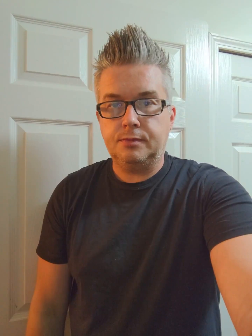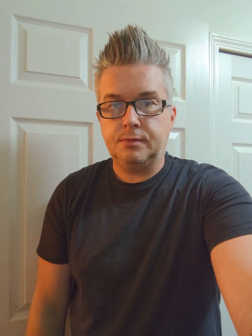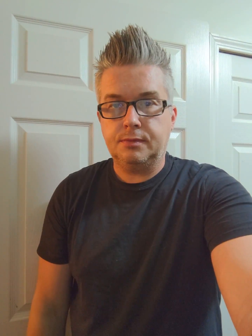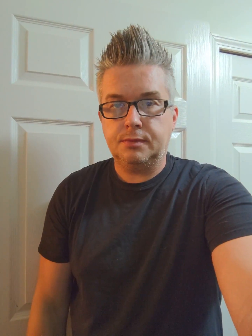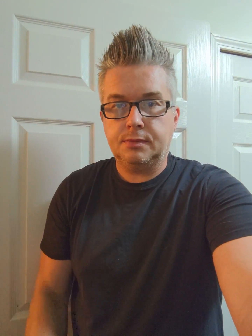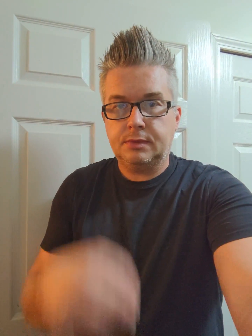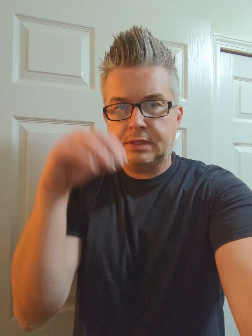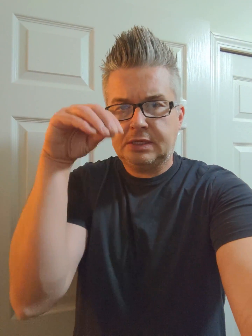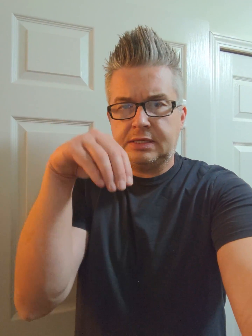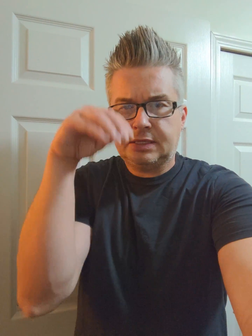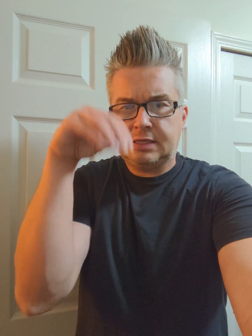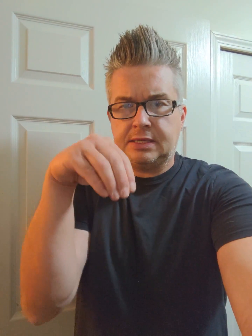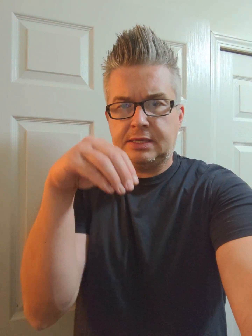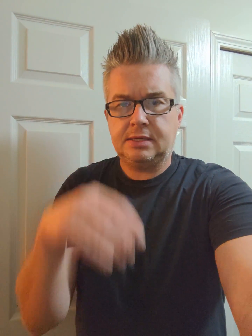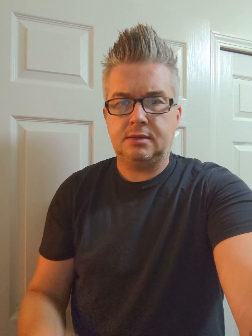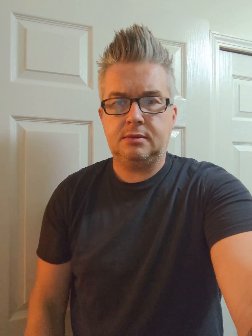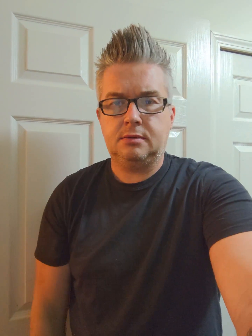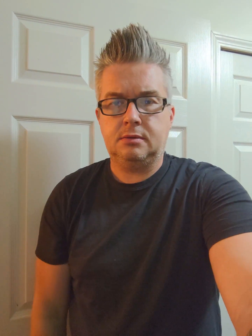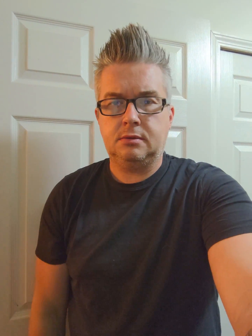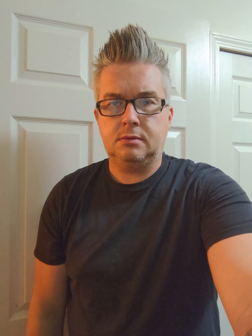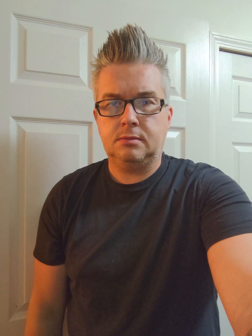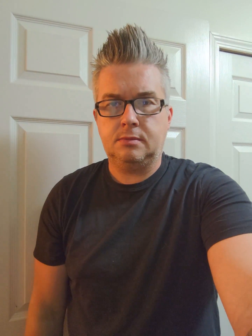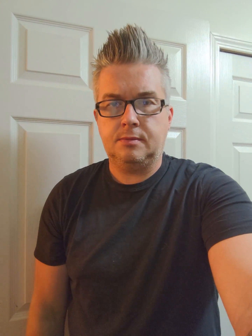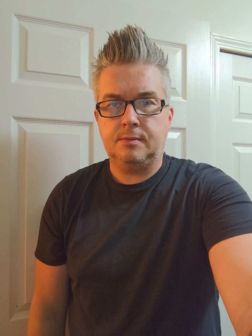inside